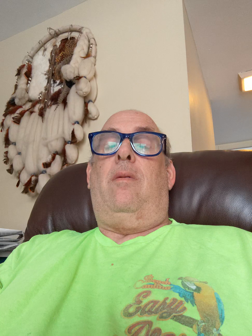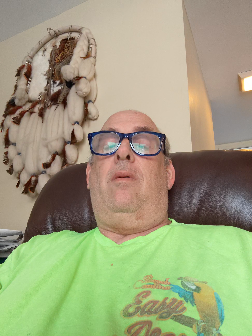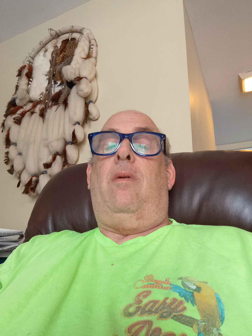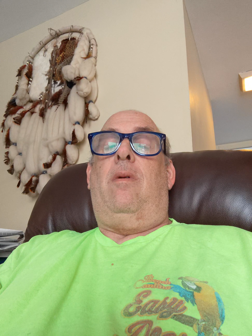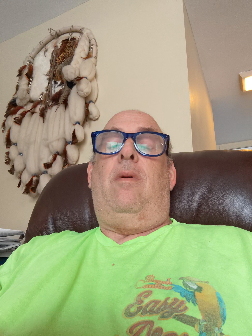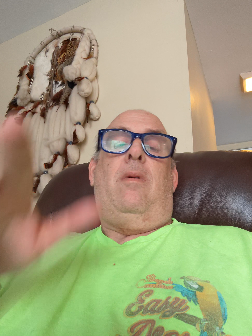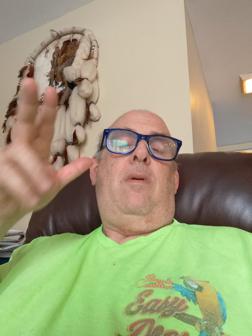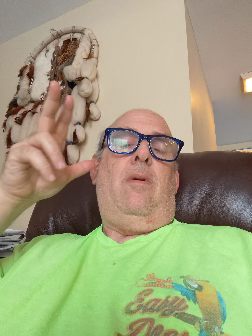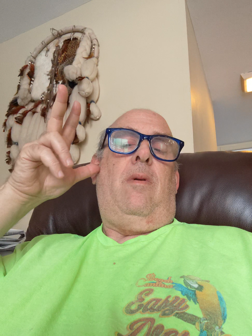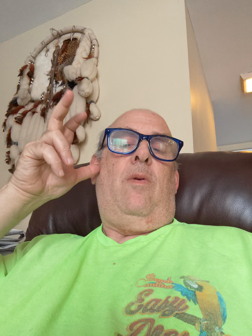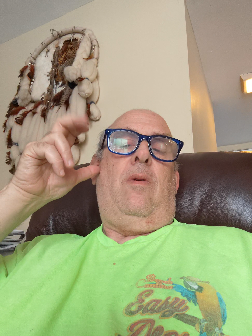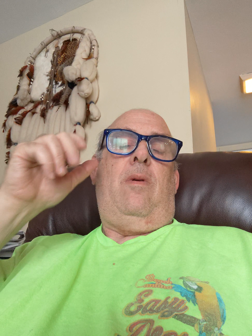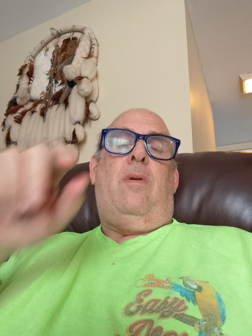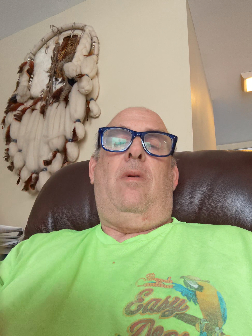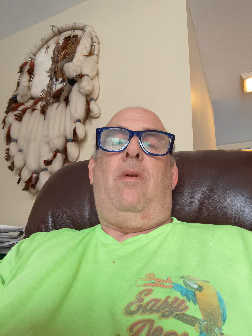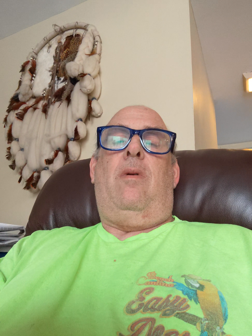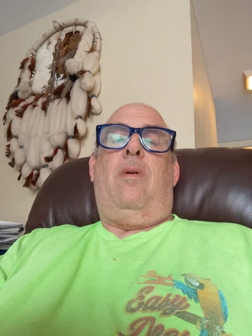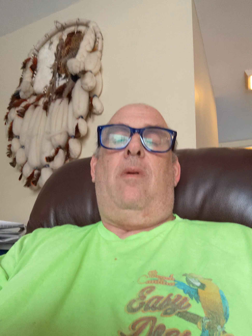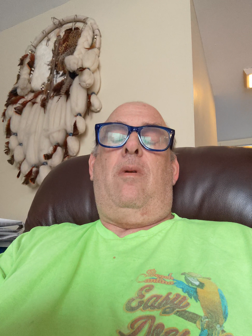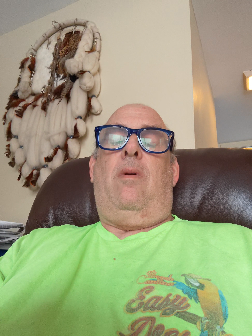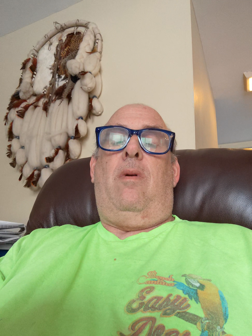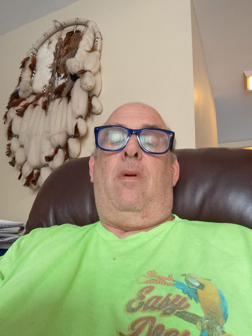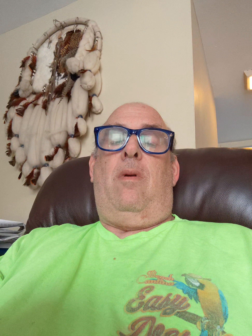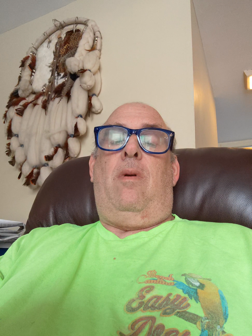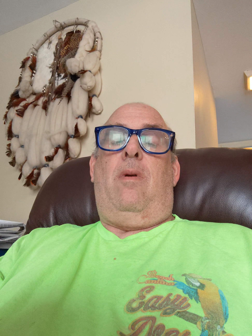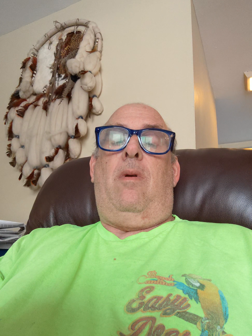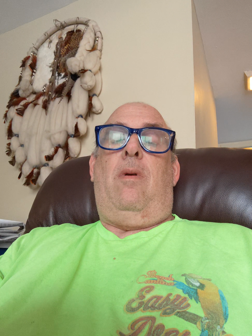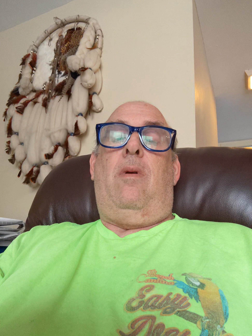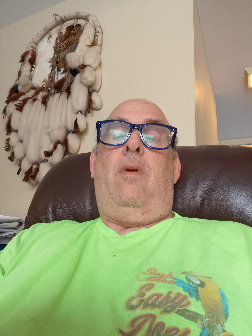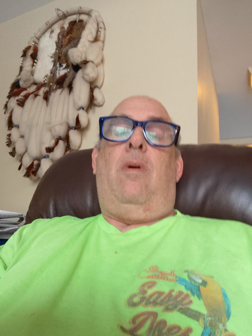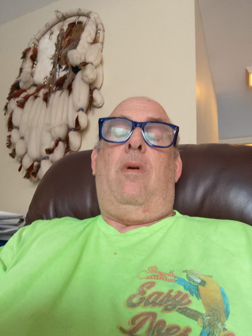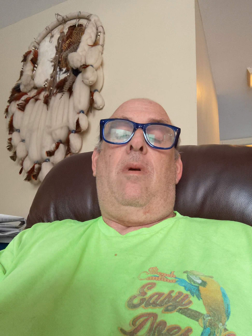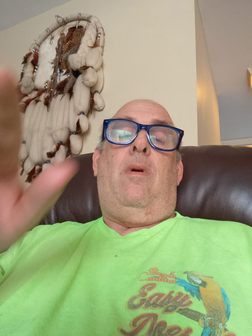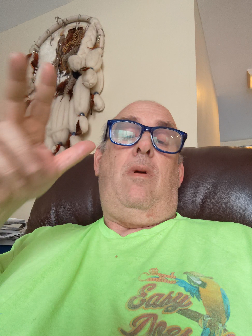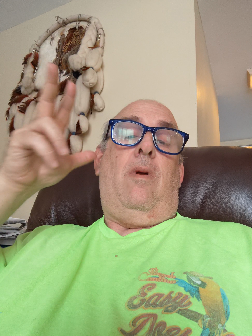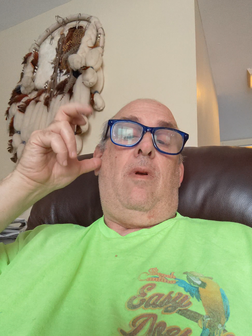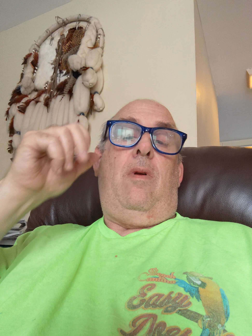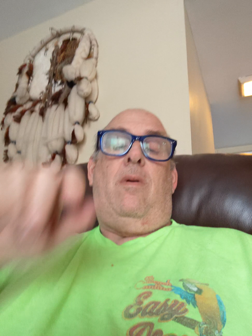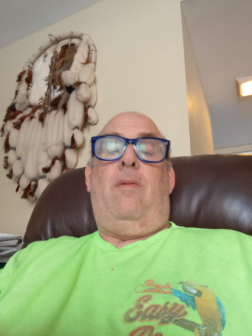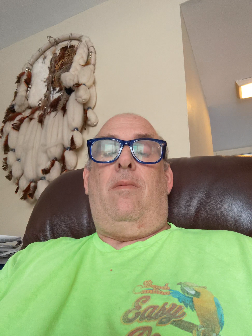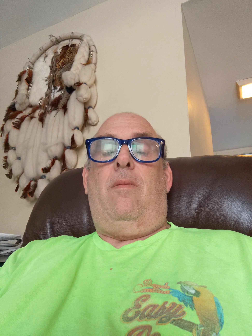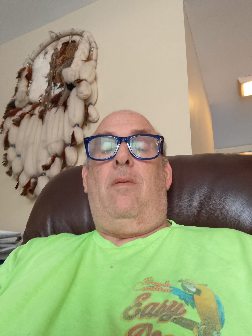hear